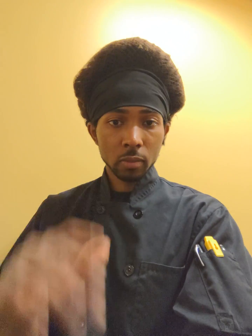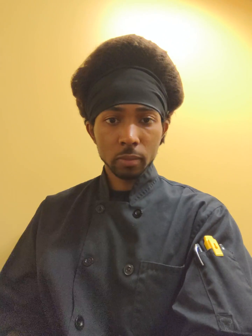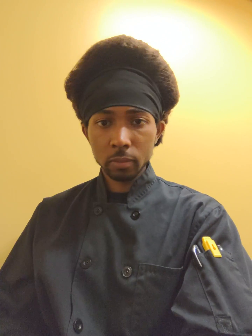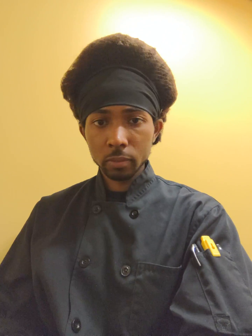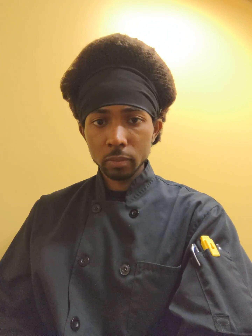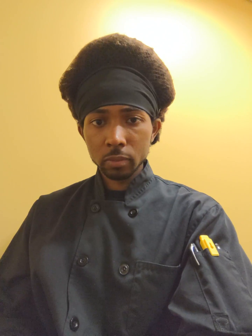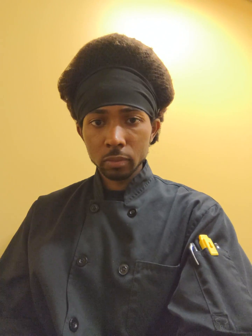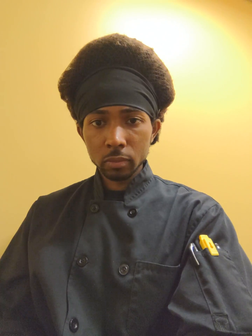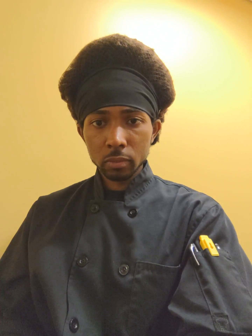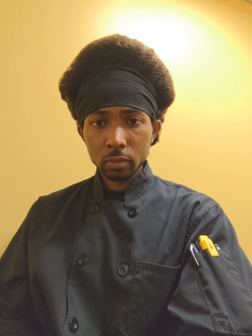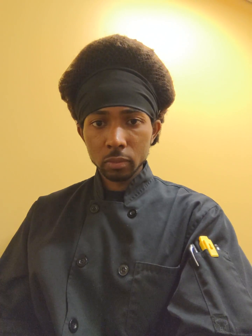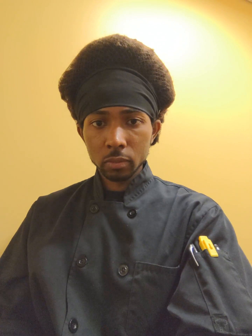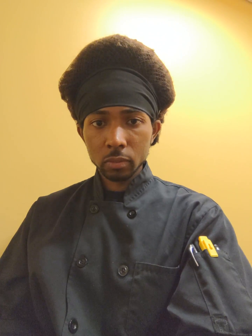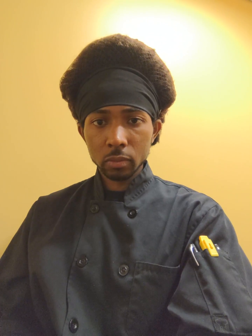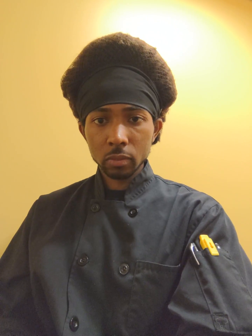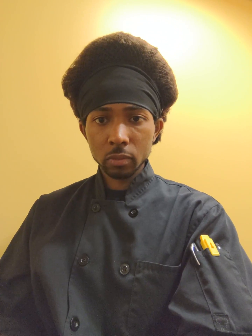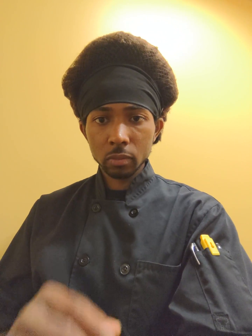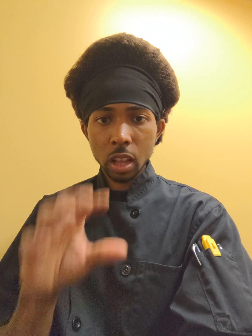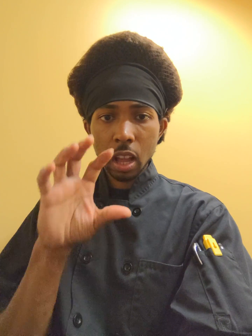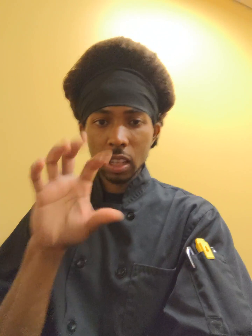bite